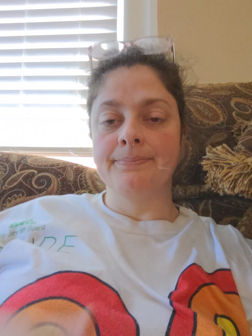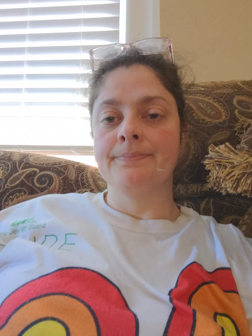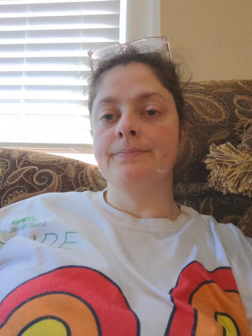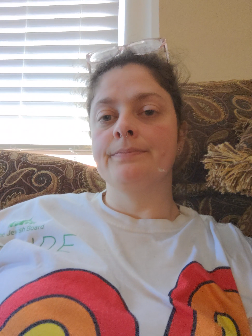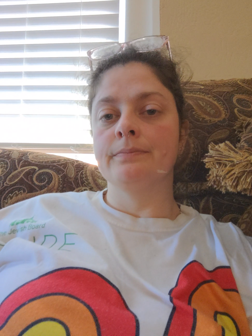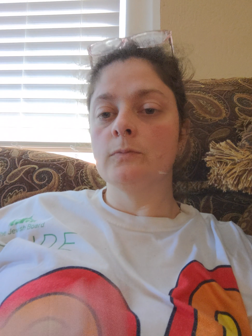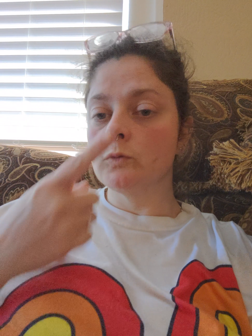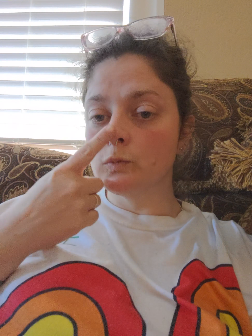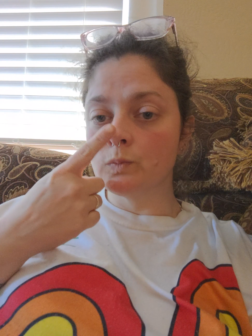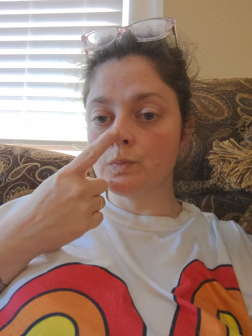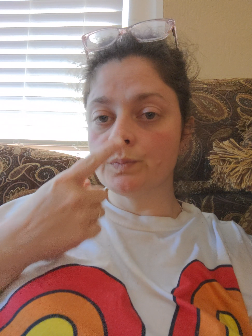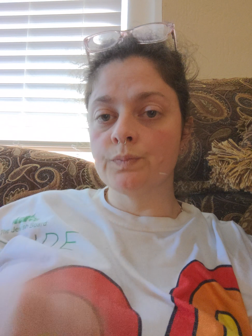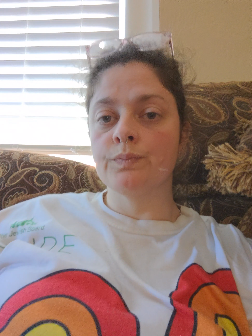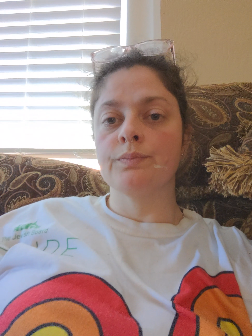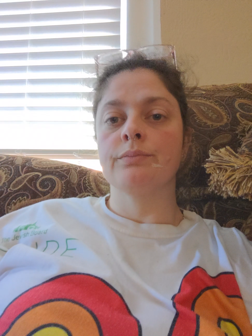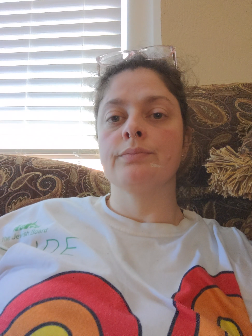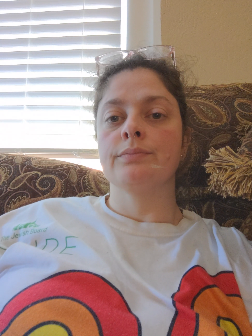nose